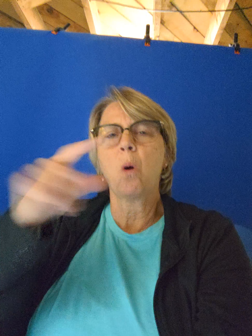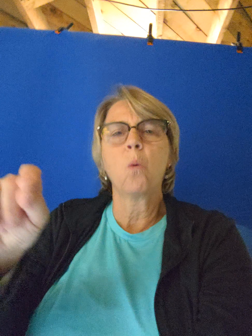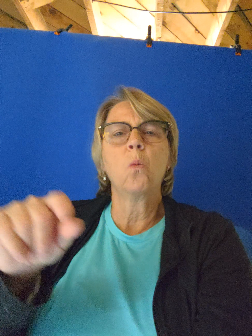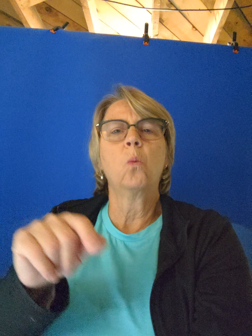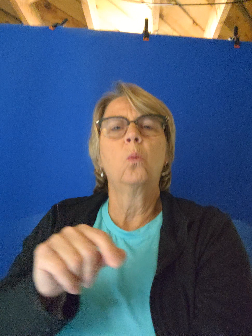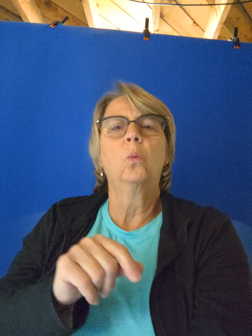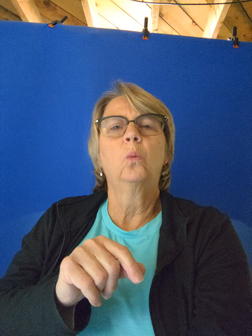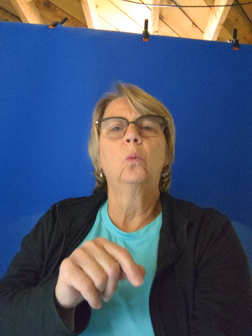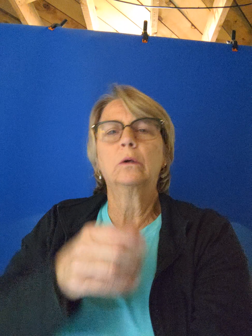go